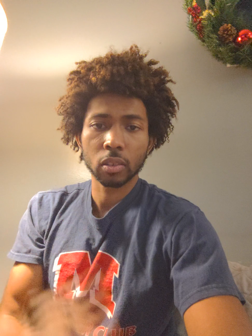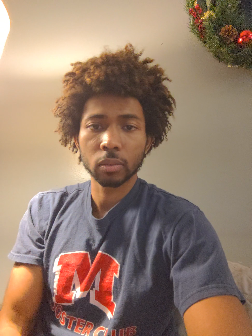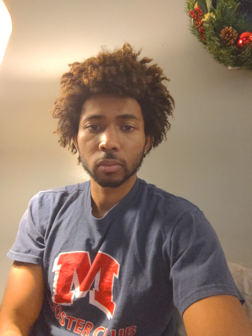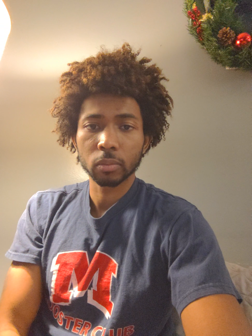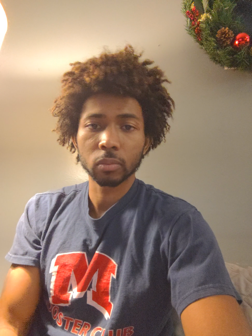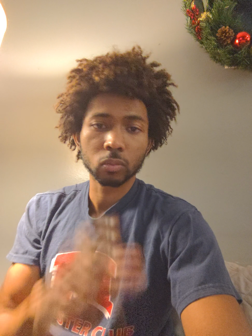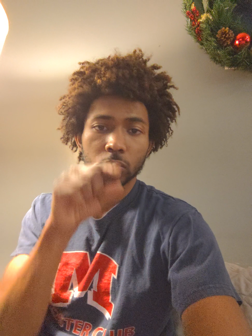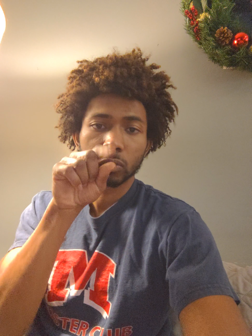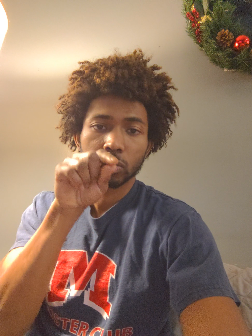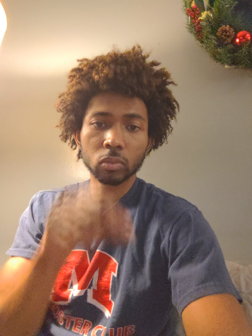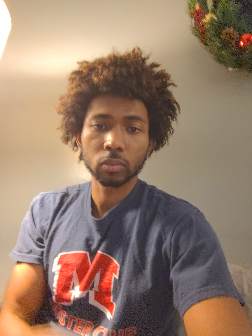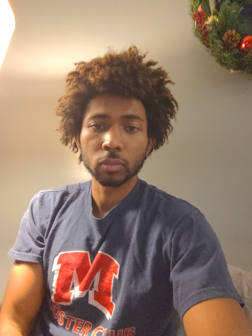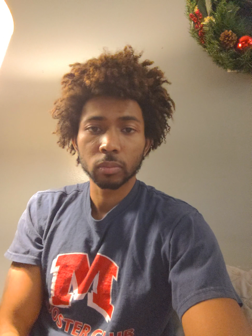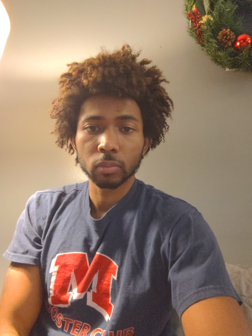bird